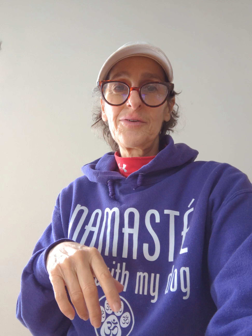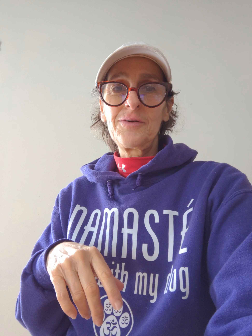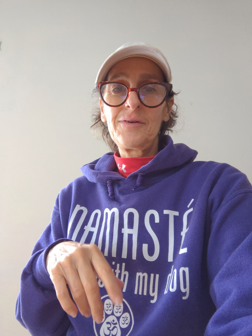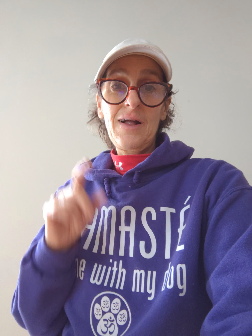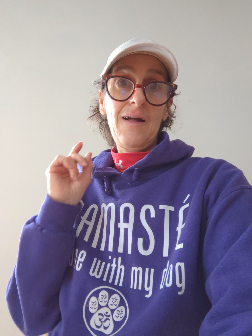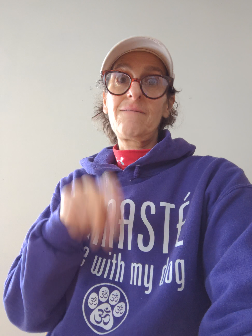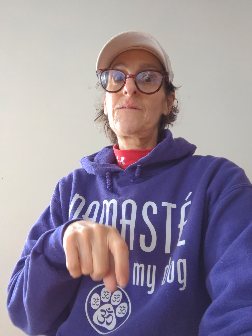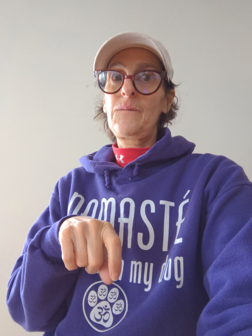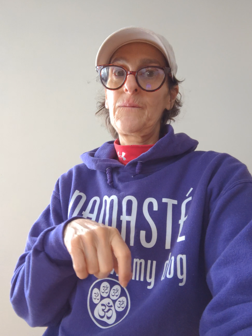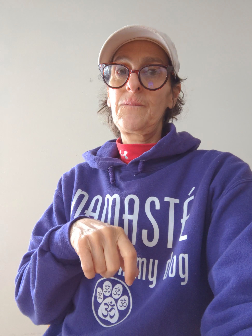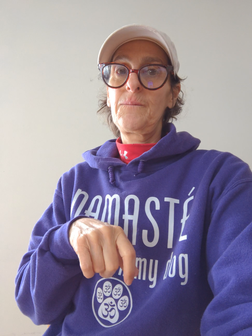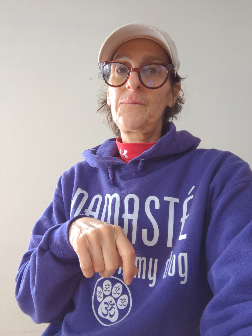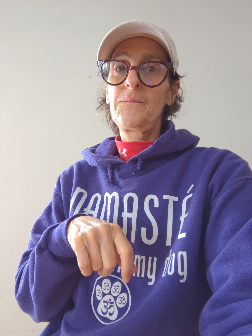have to